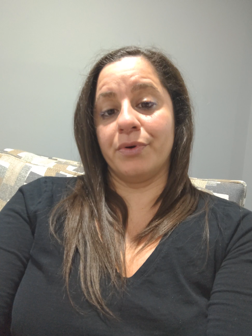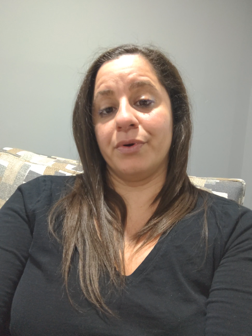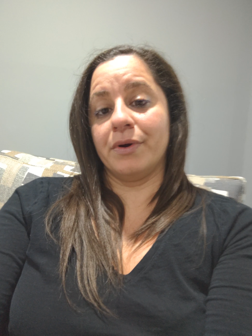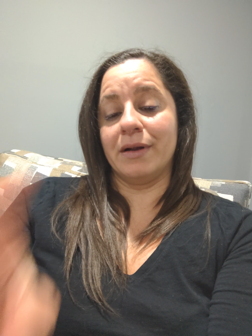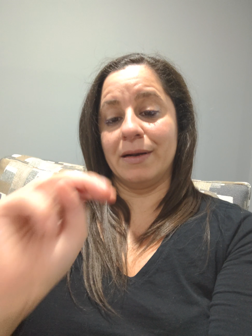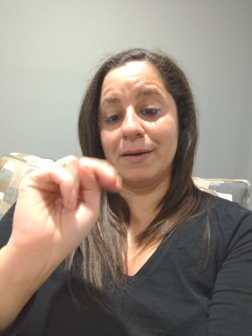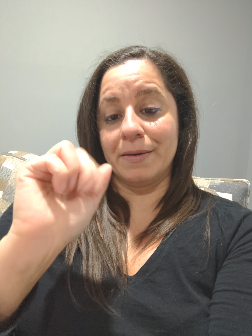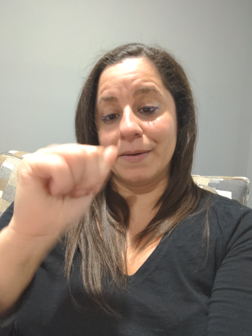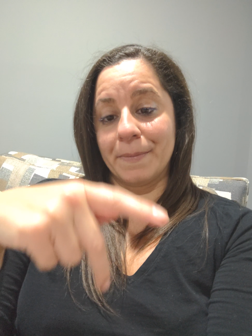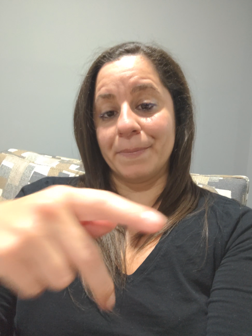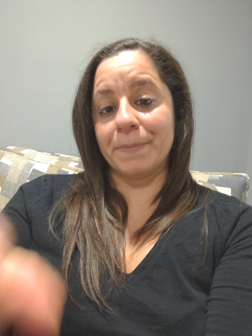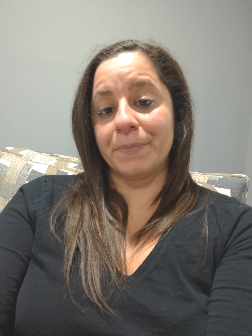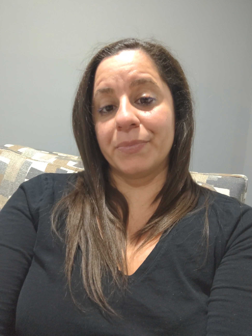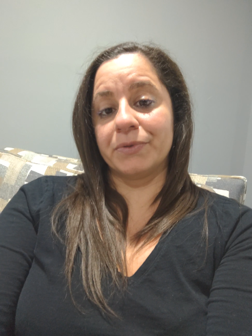nap